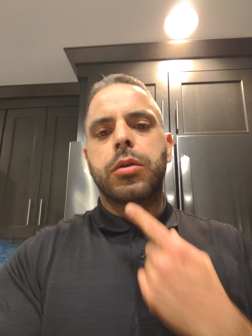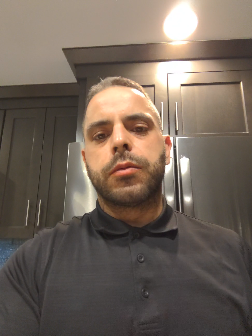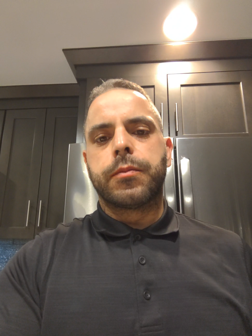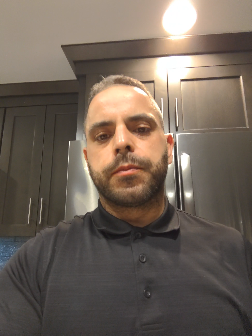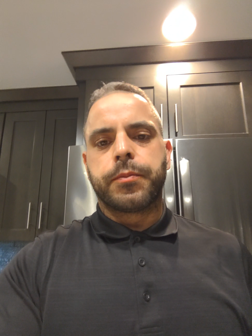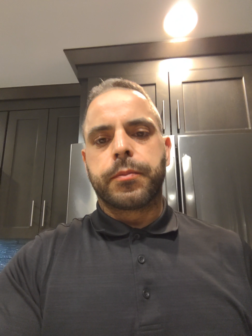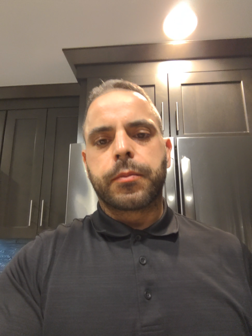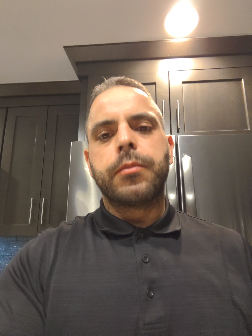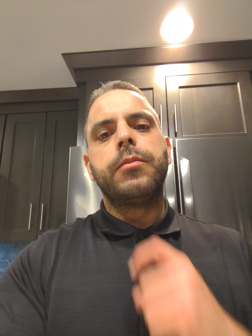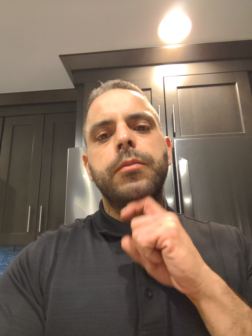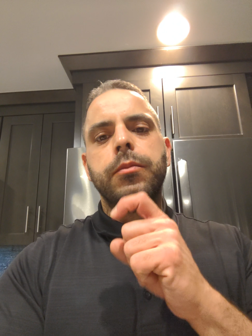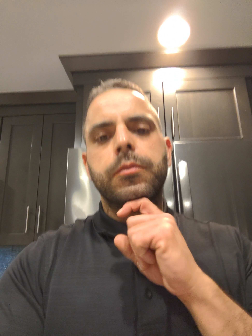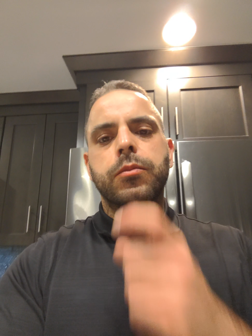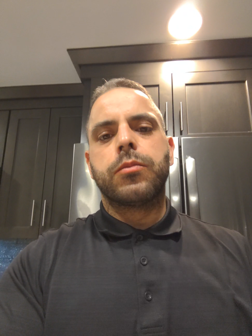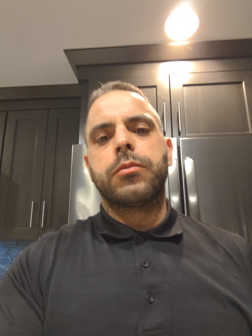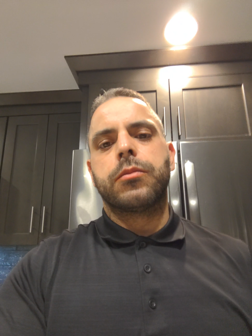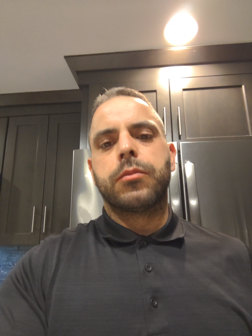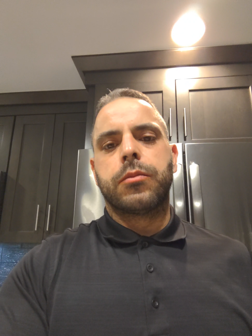garbage